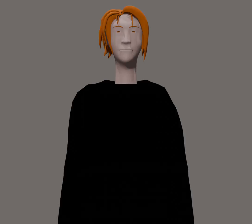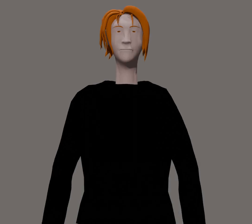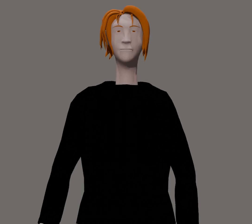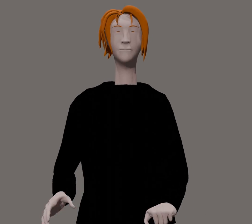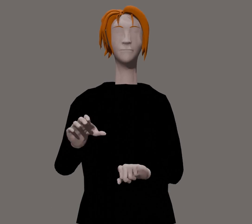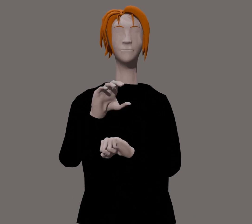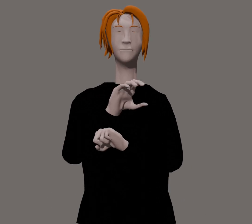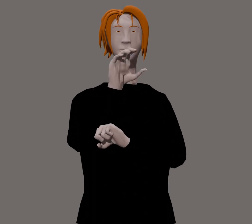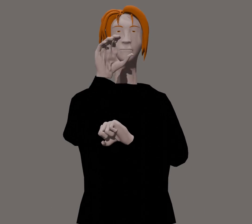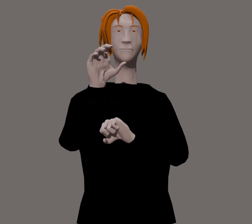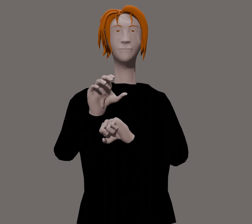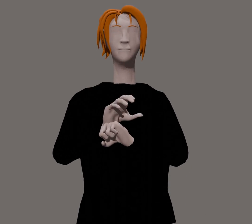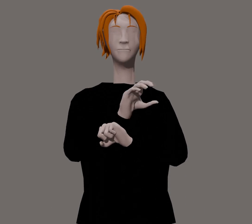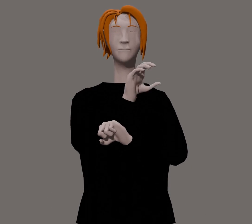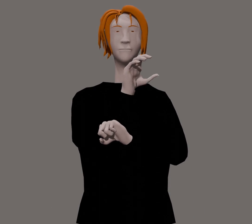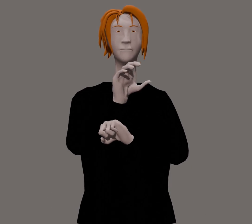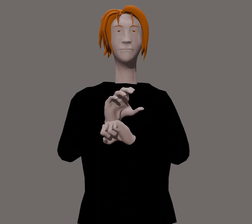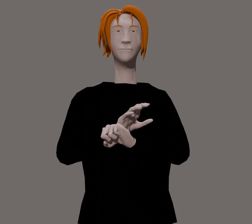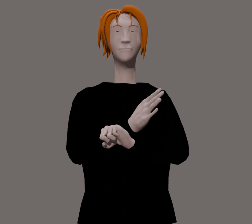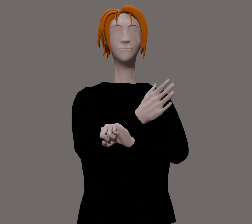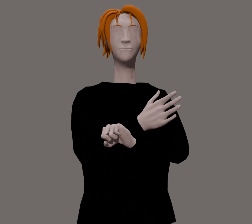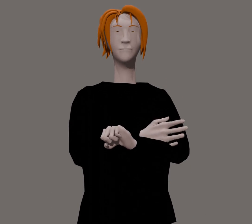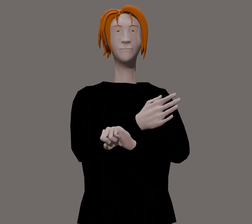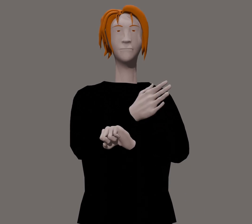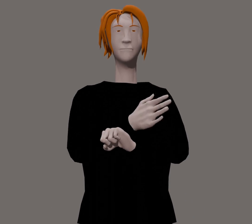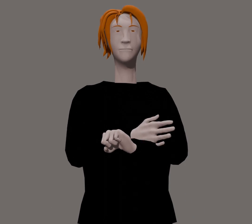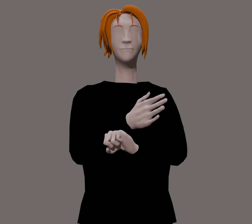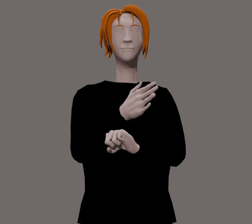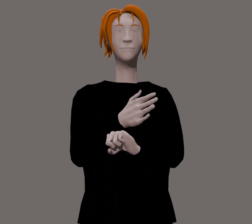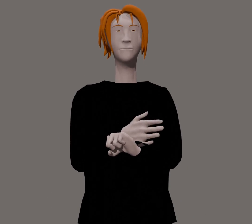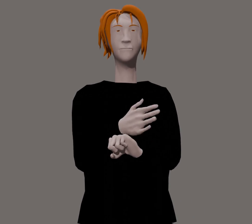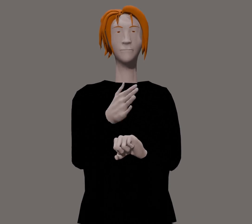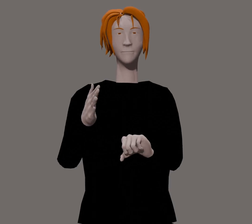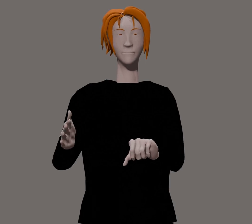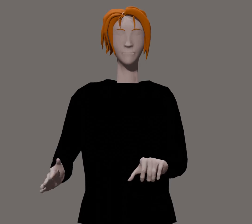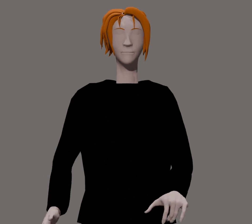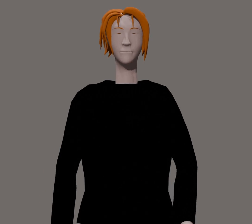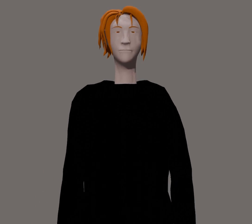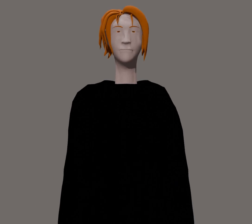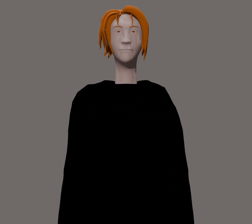Computer File